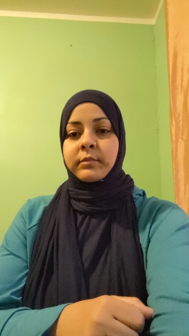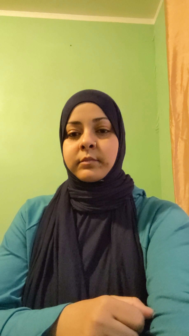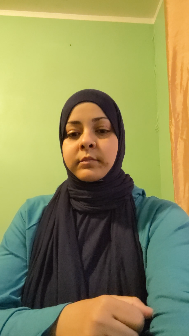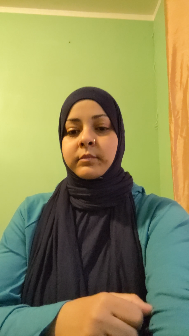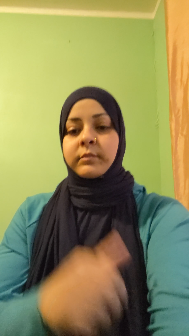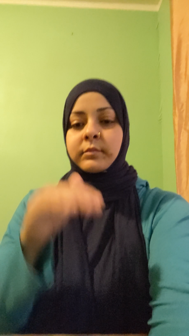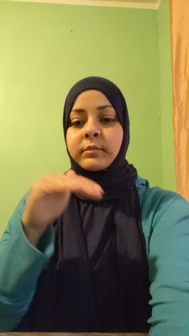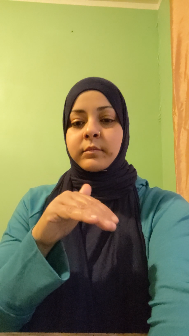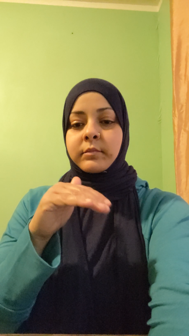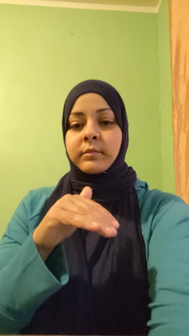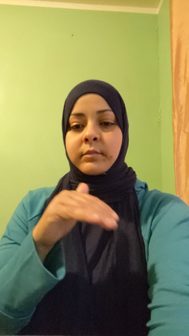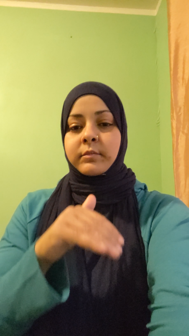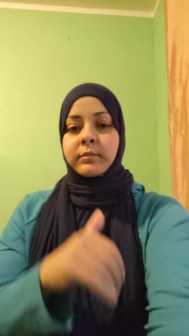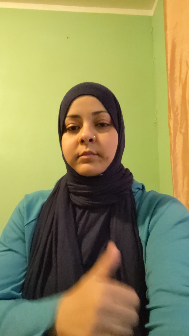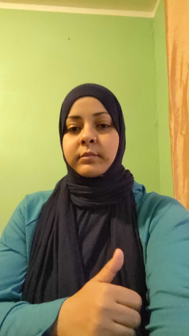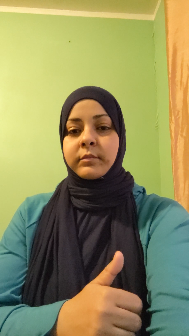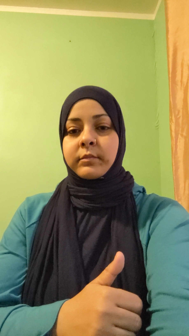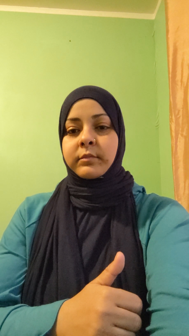doctor